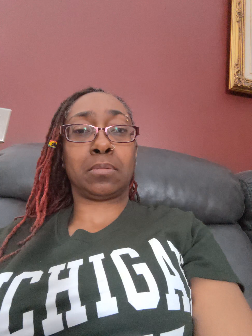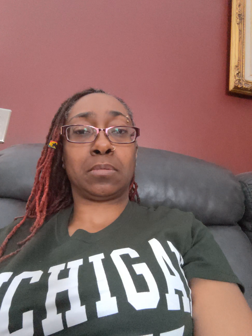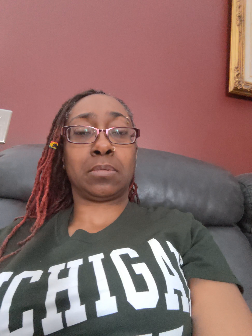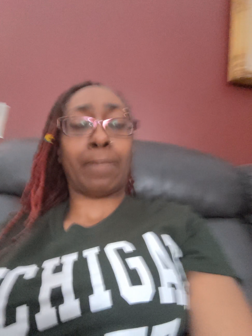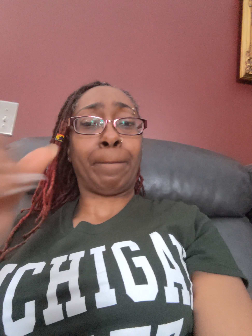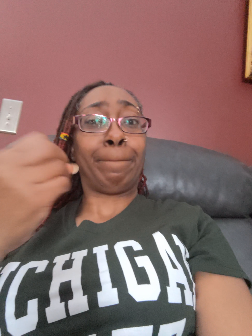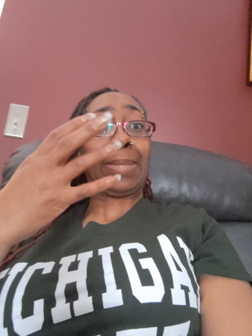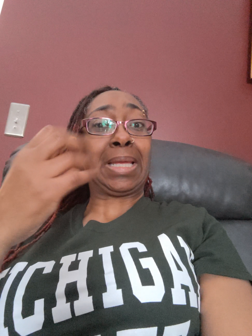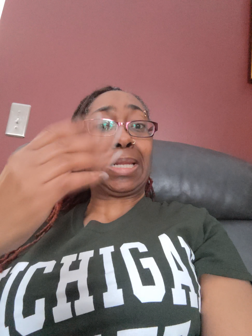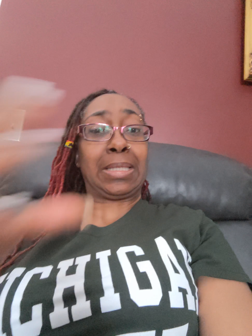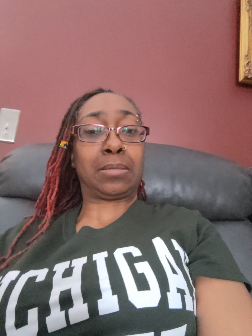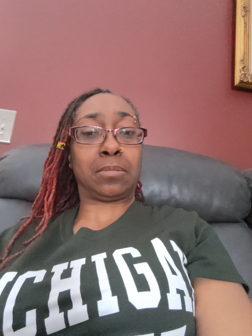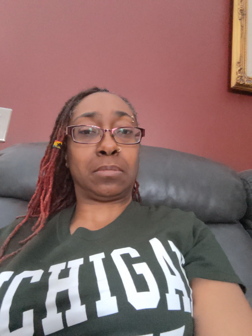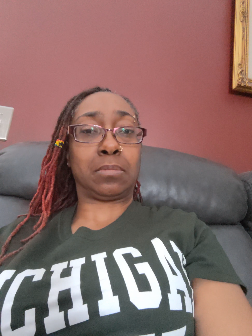many